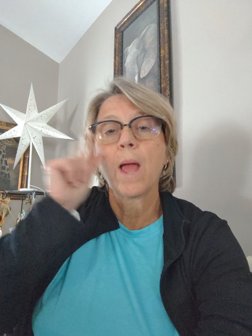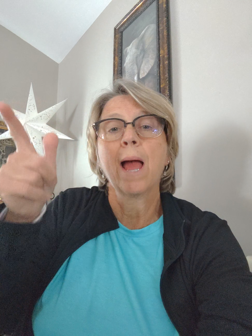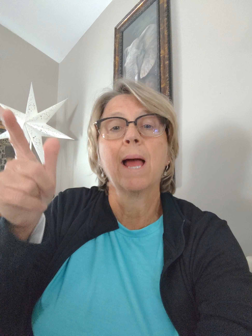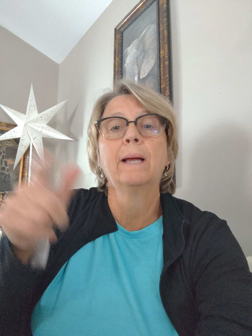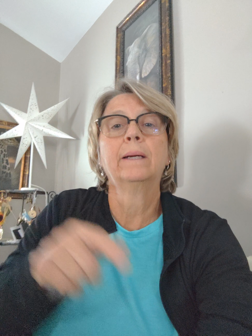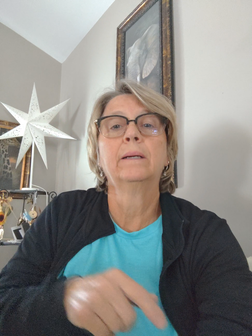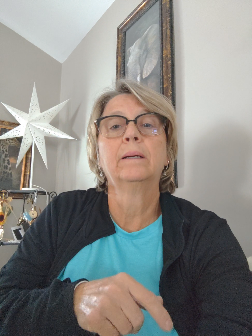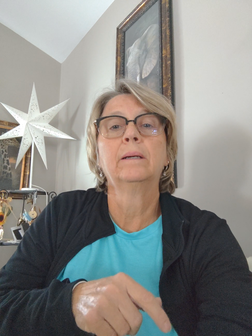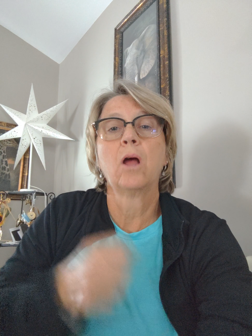wake